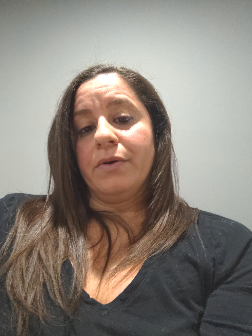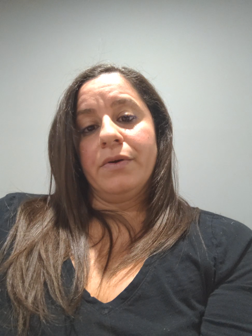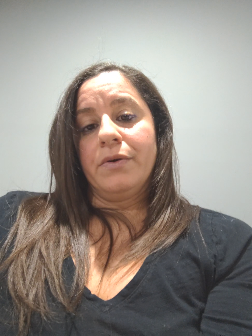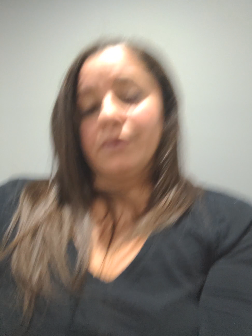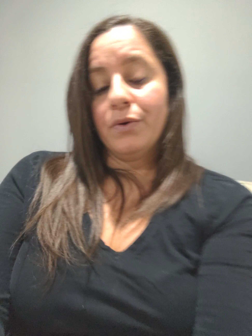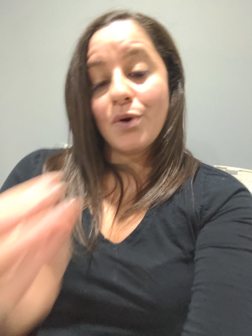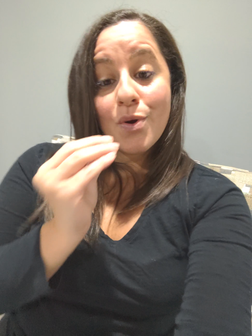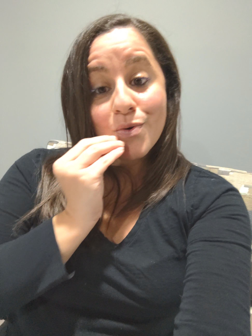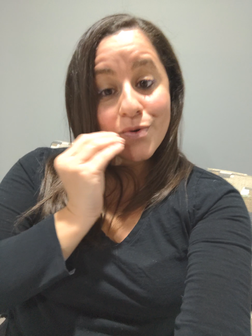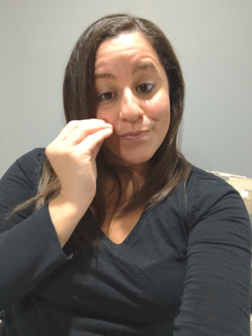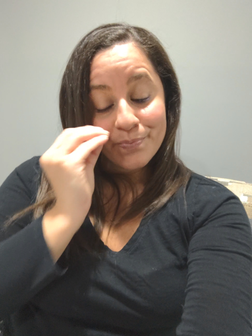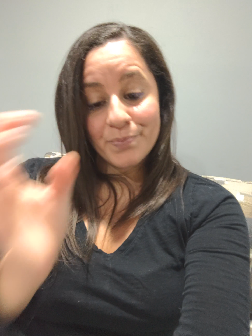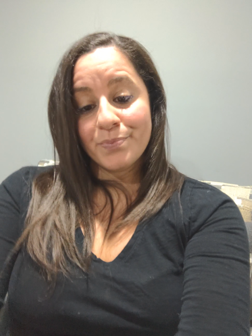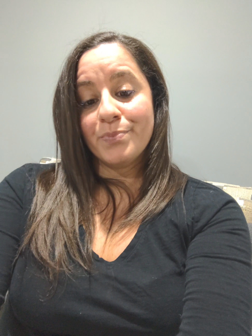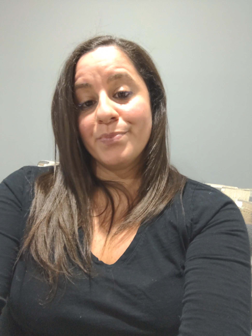home